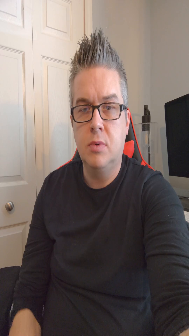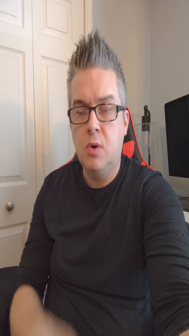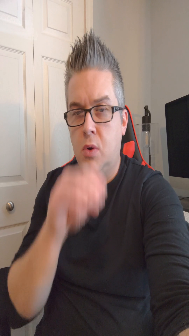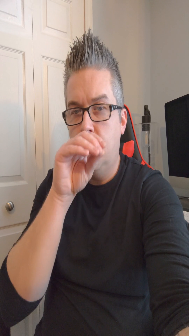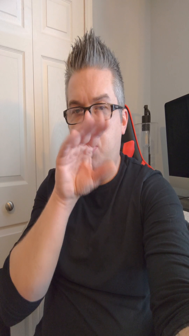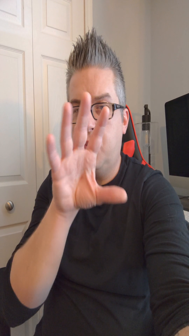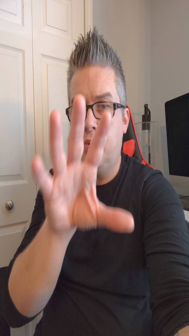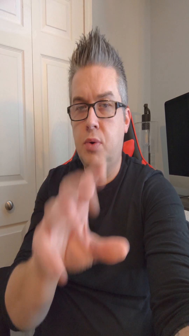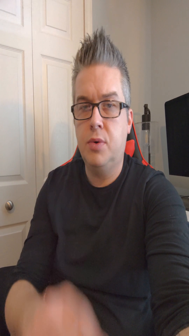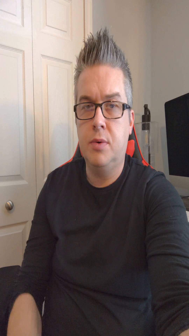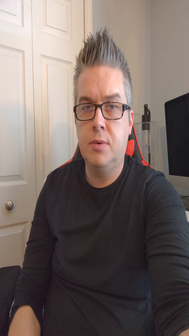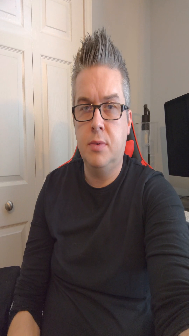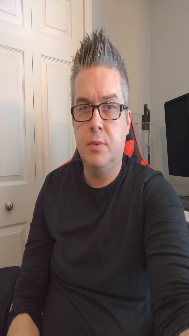blow